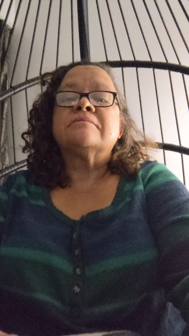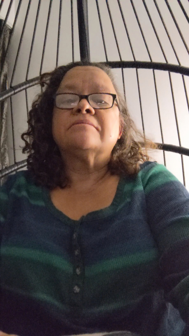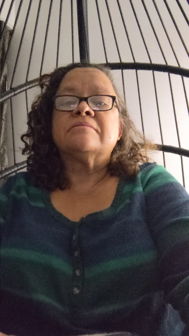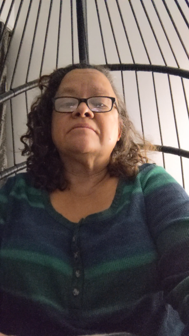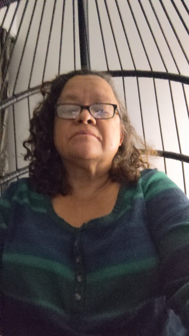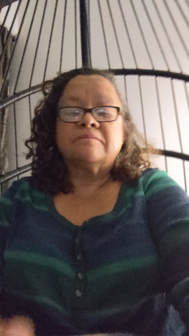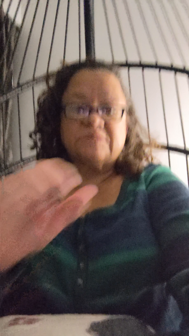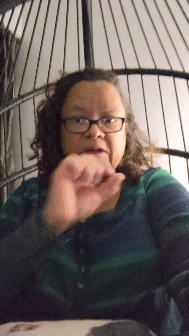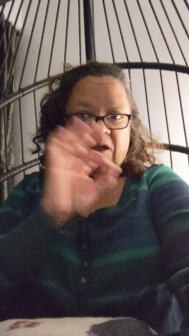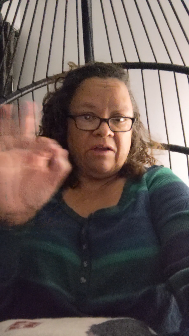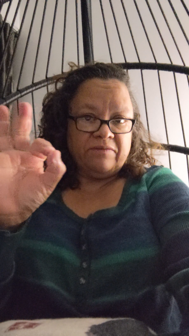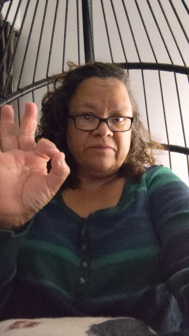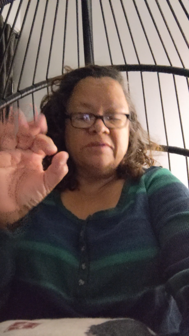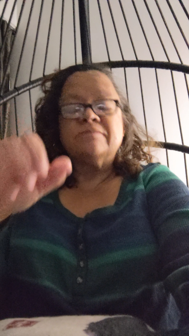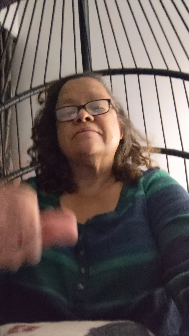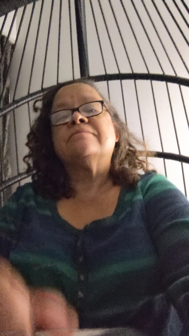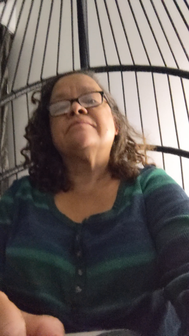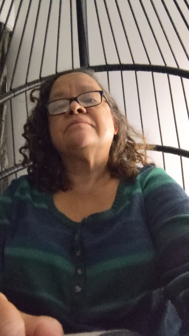off